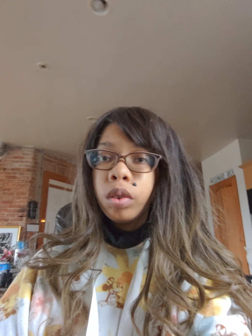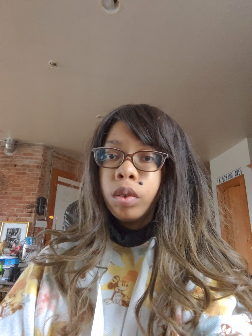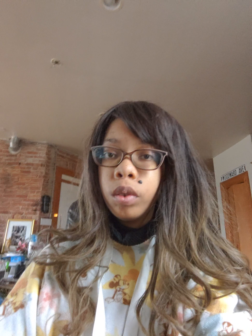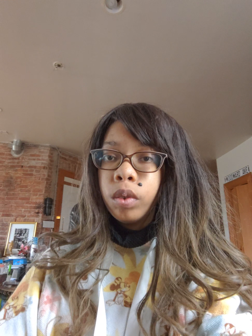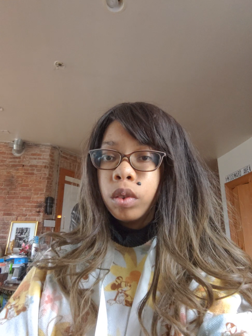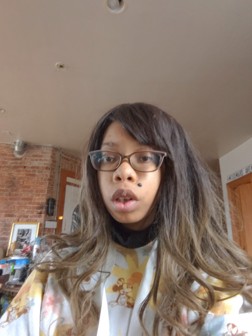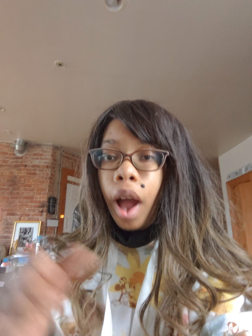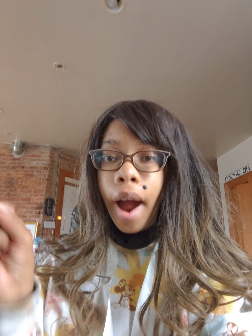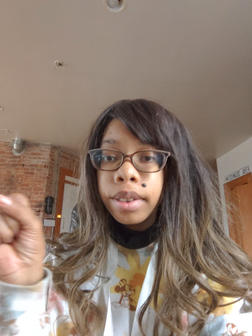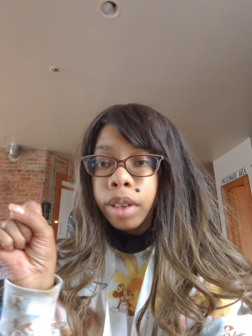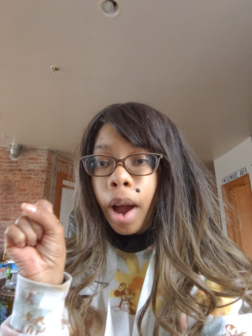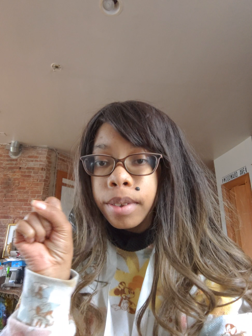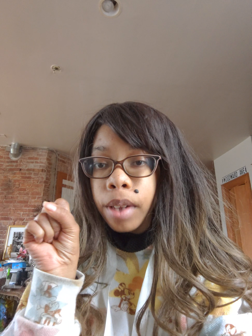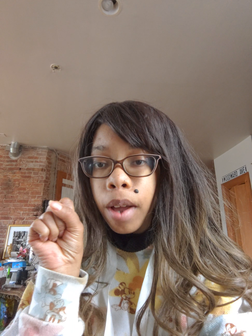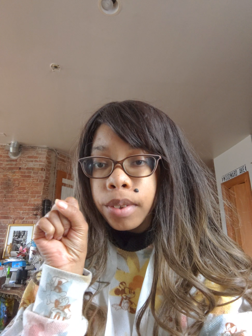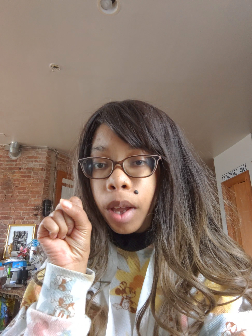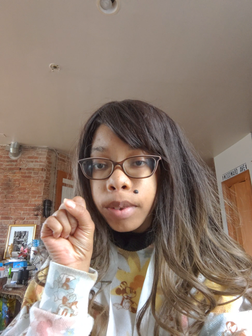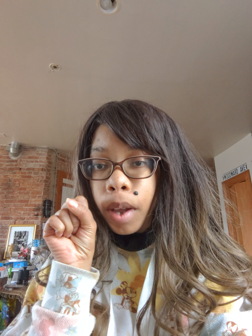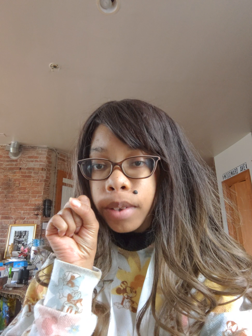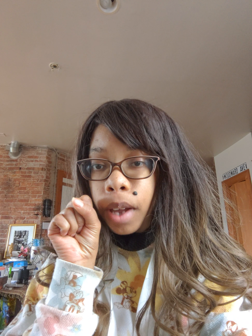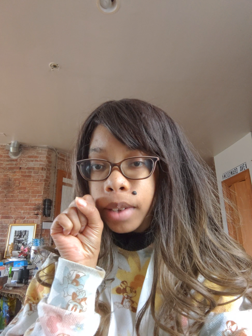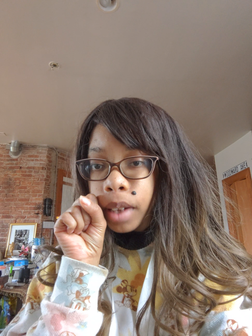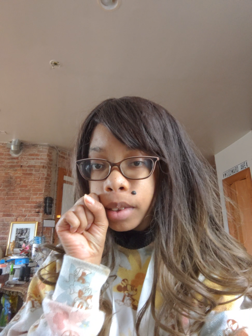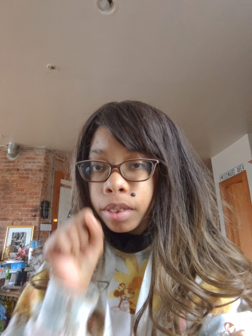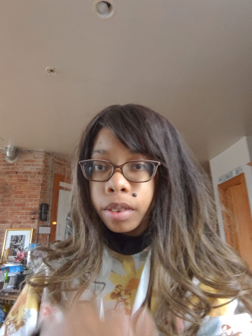carrot